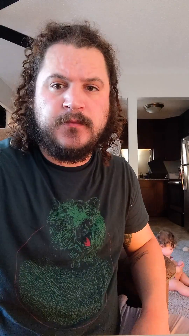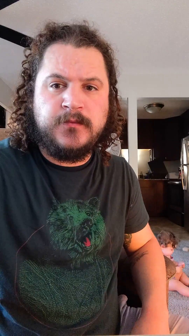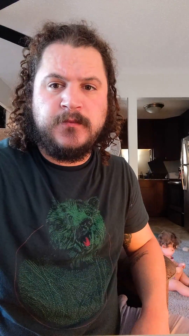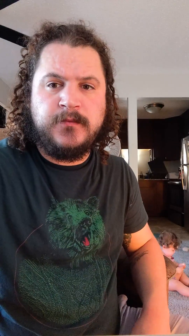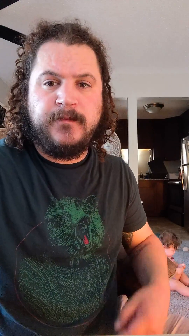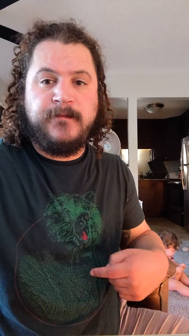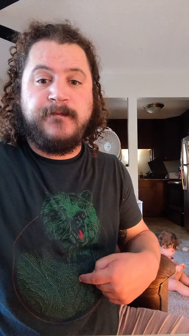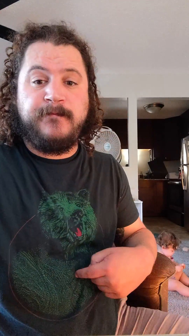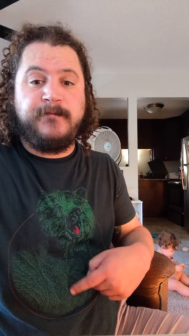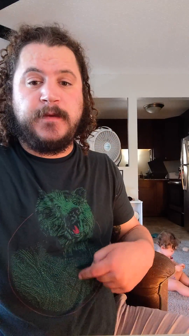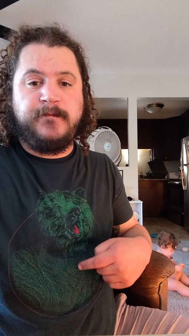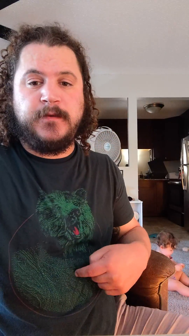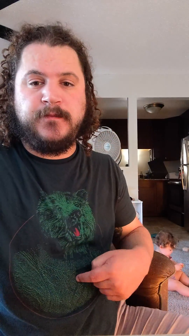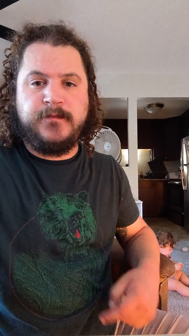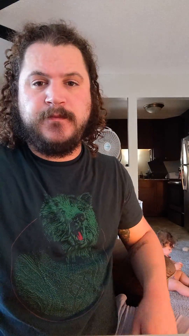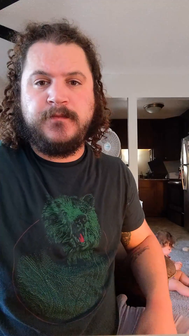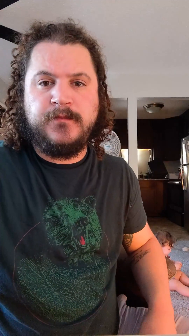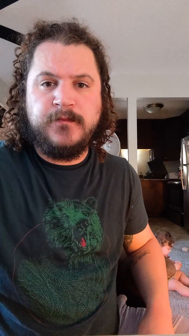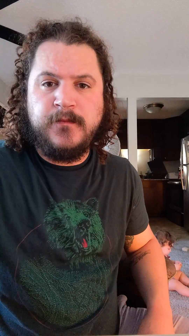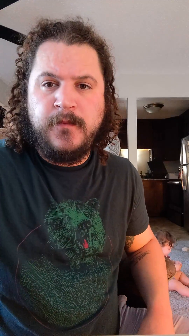belly button